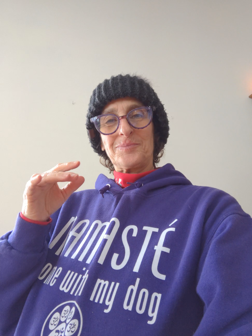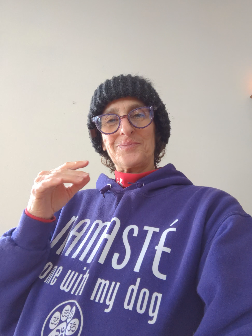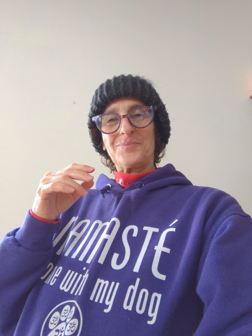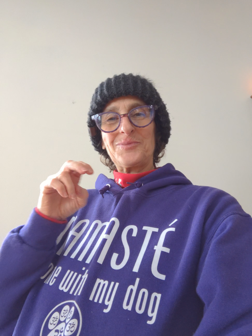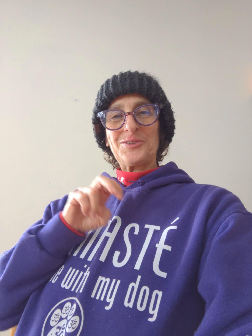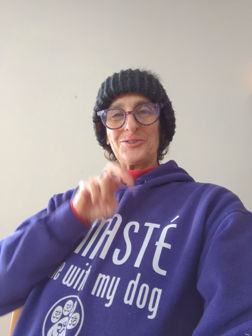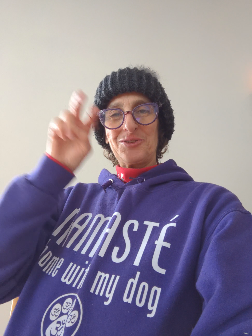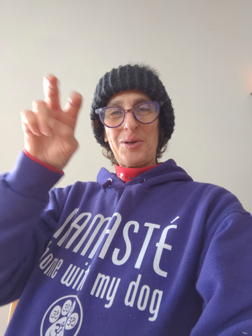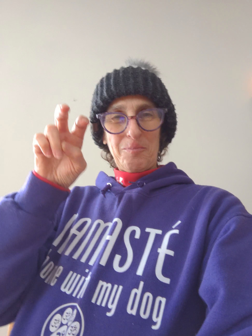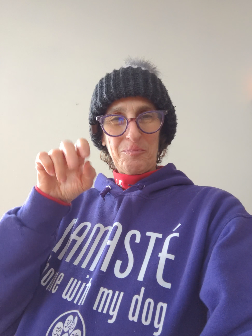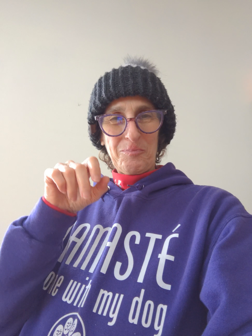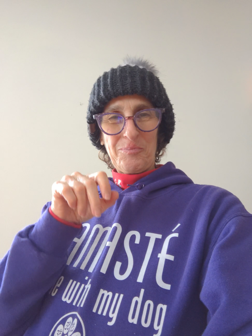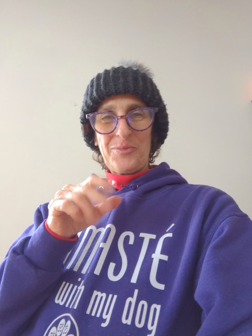jump